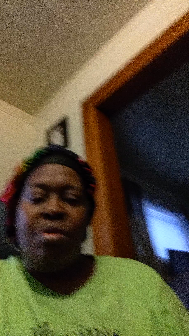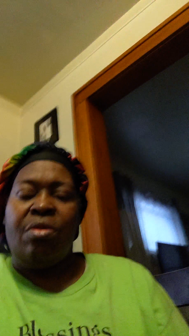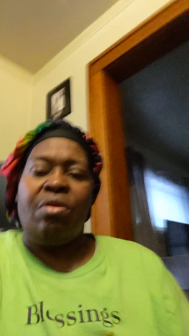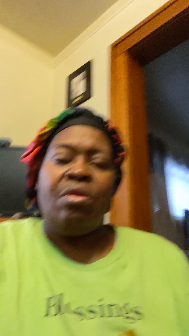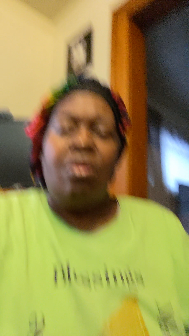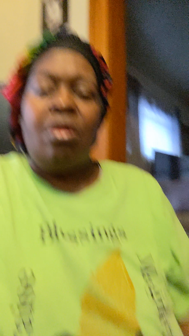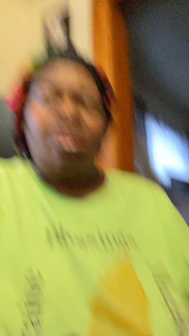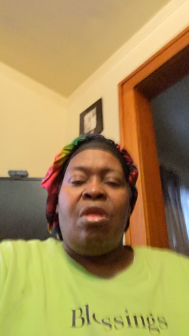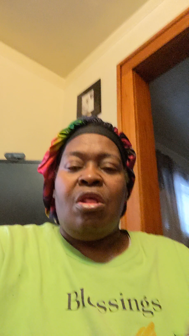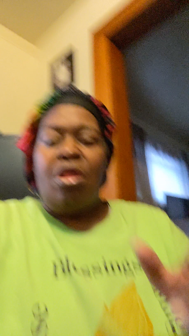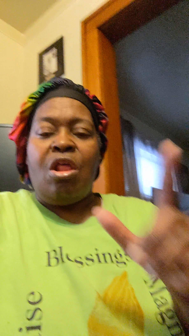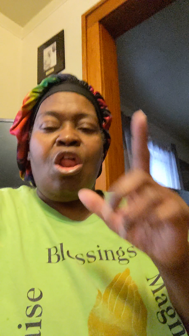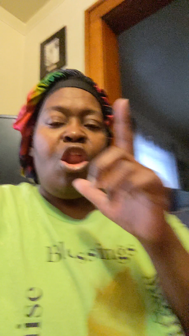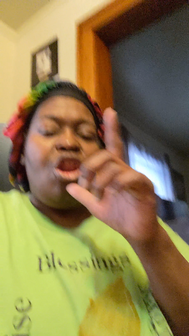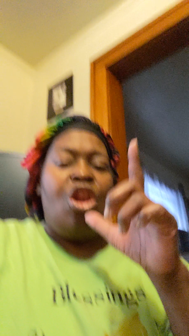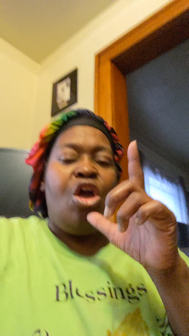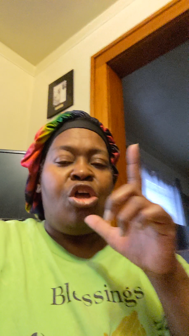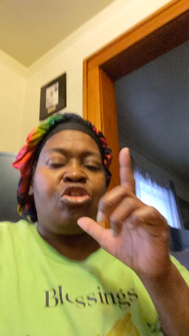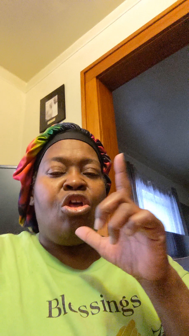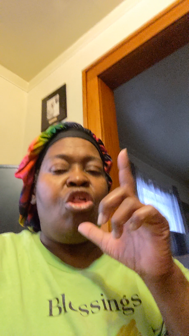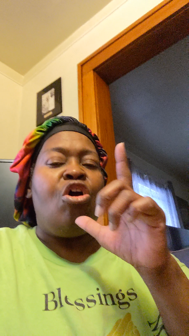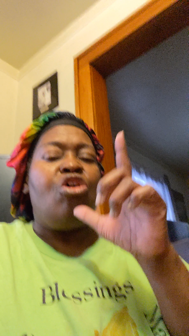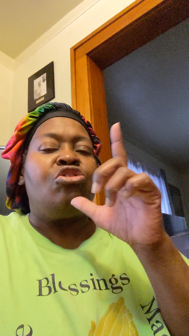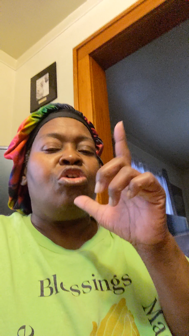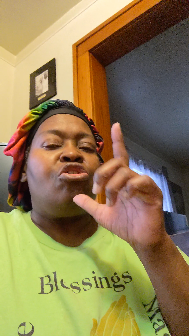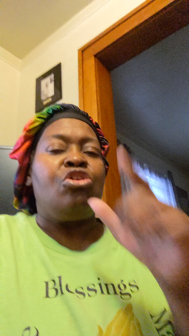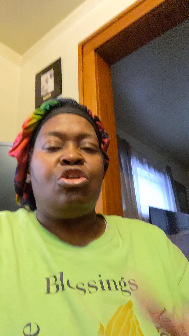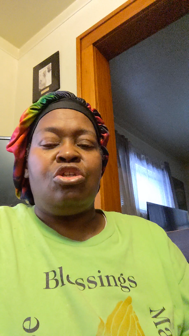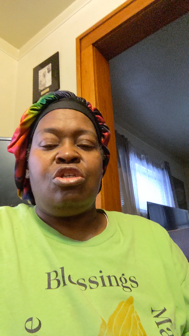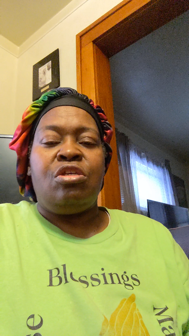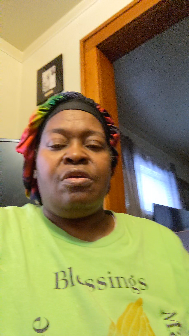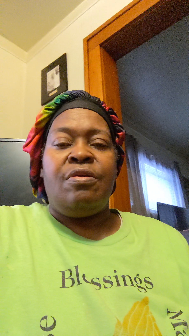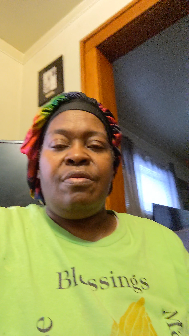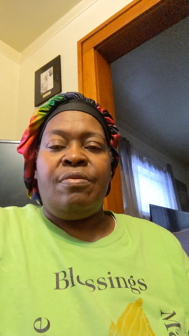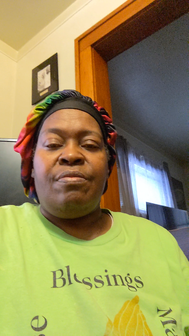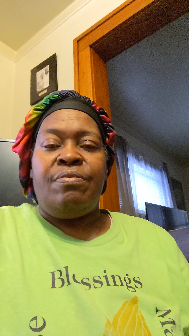lunch